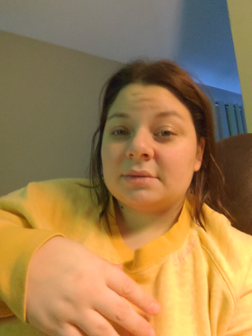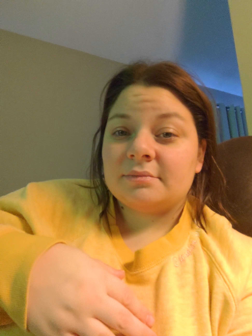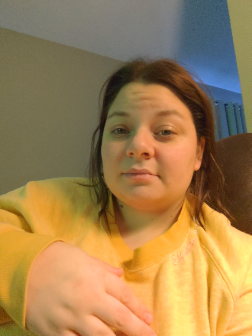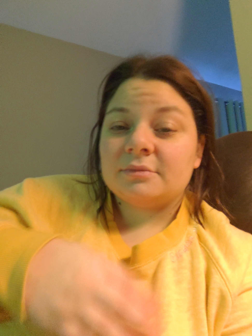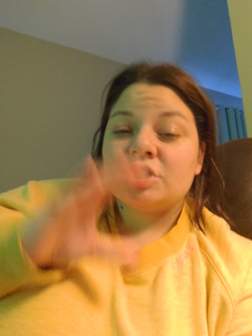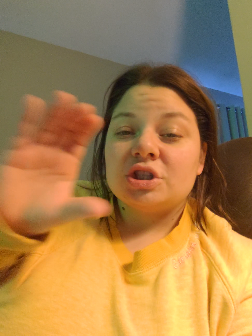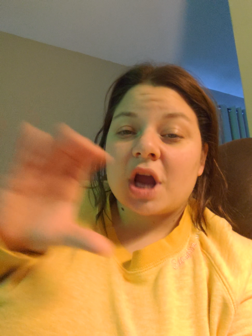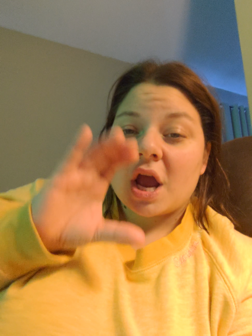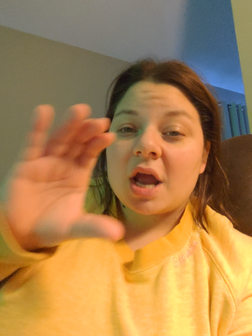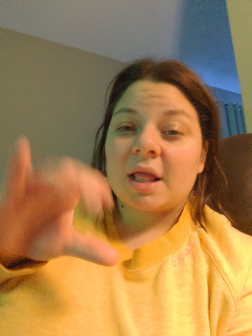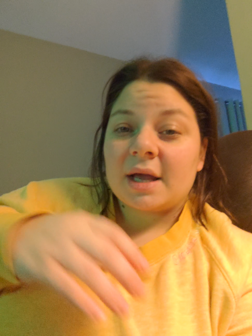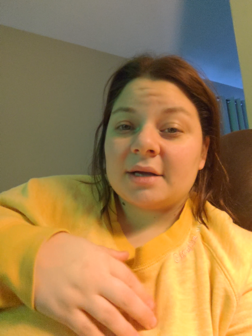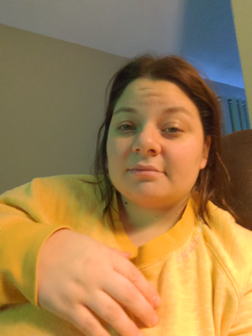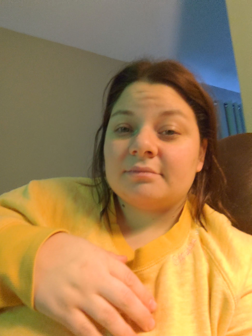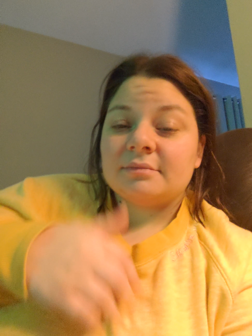chocolate